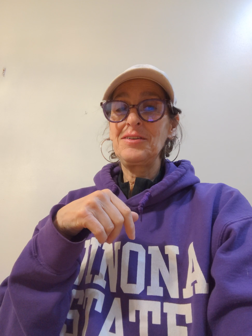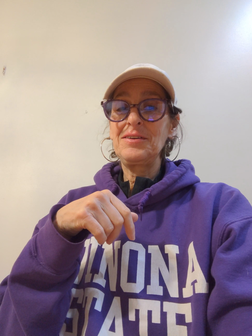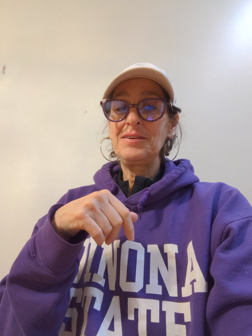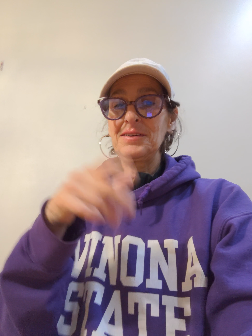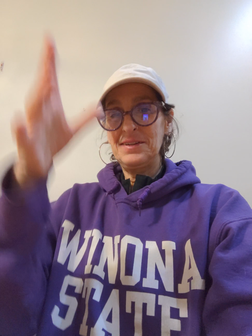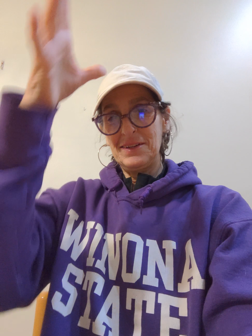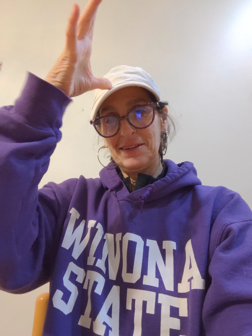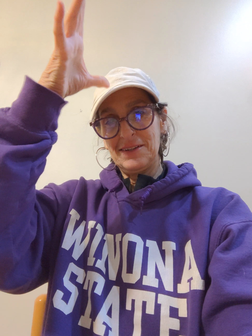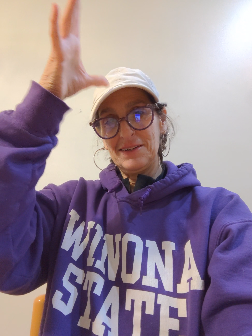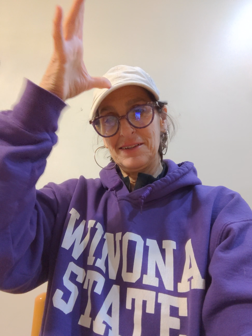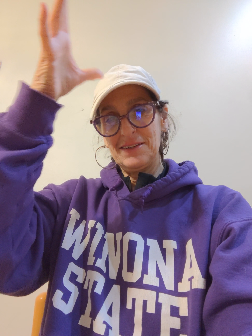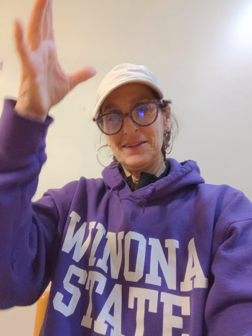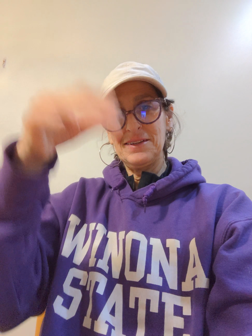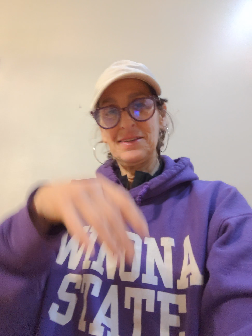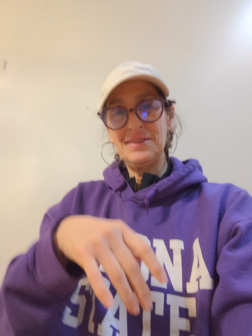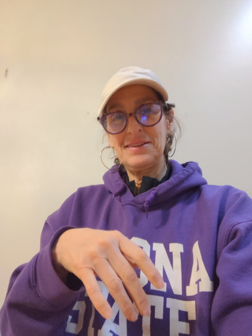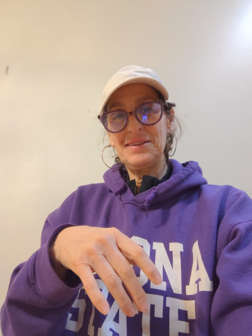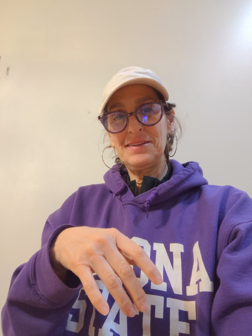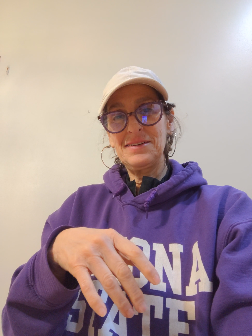dad